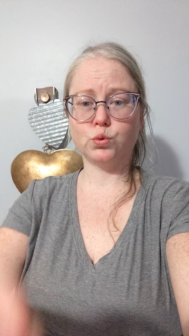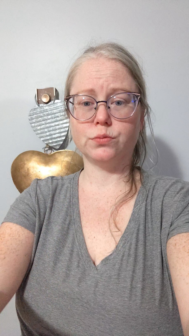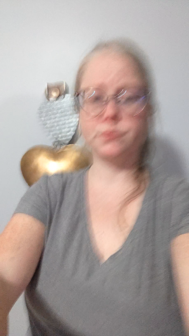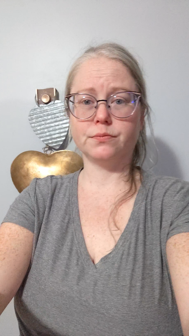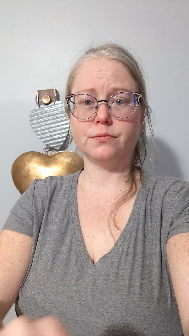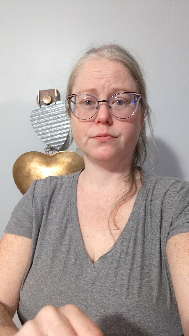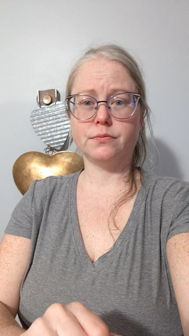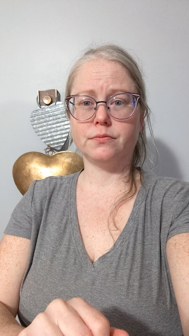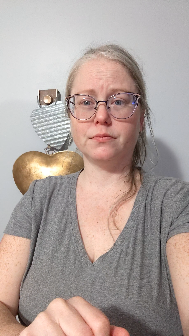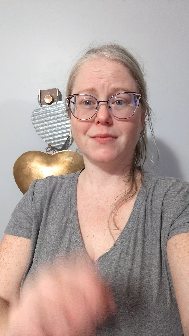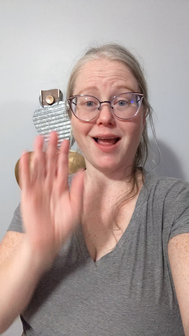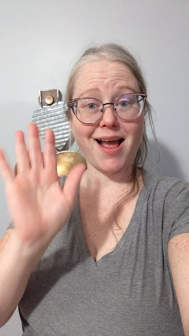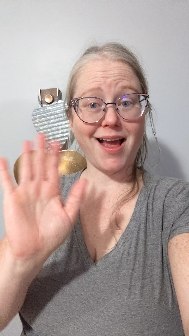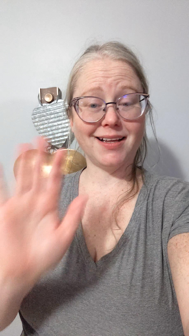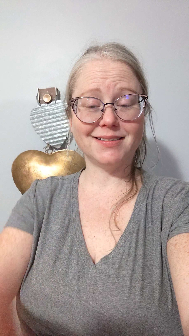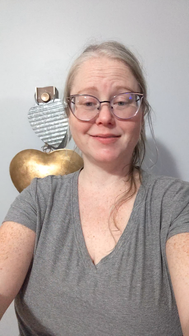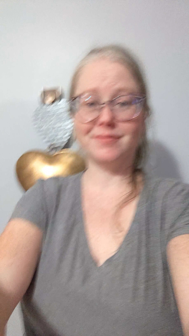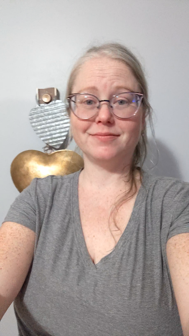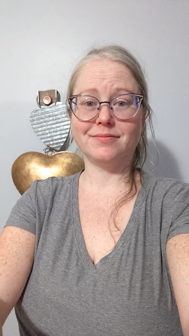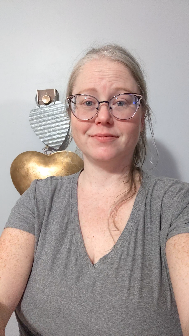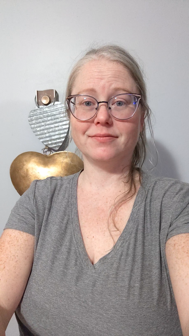hi